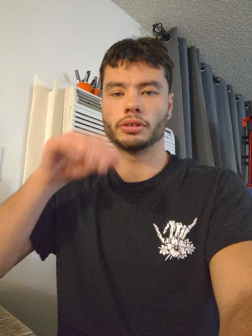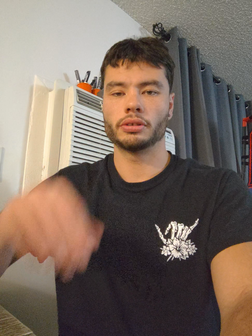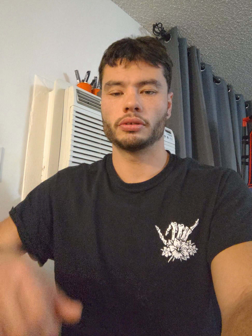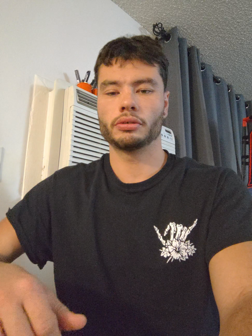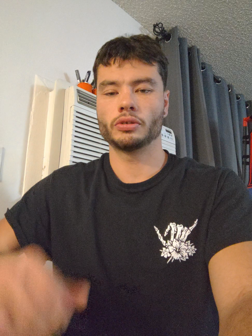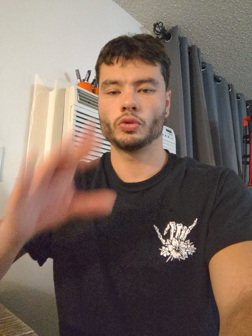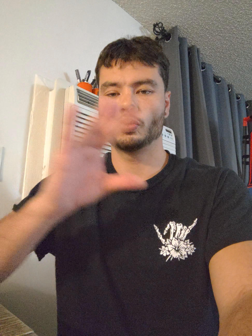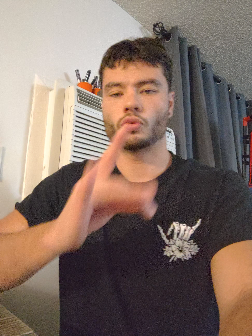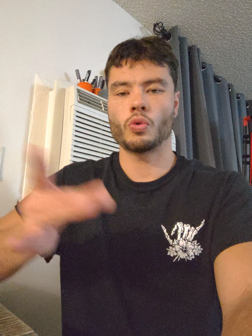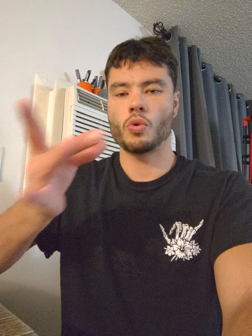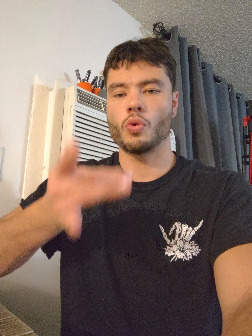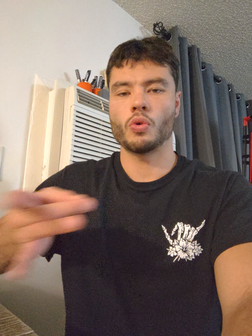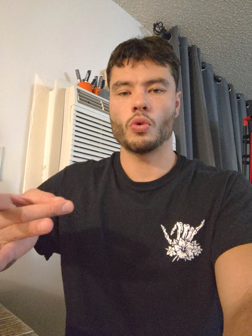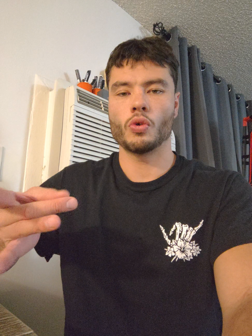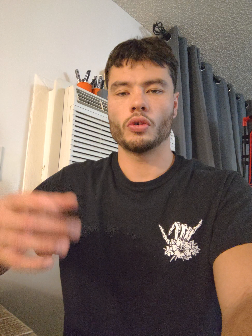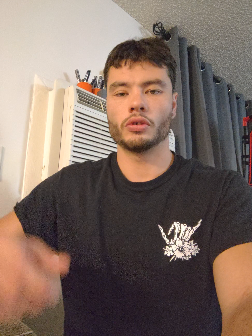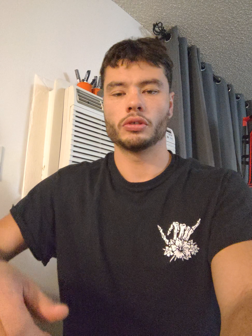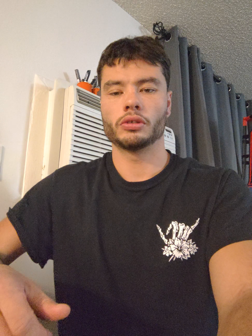story